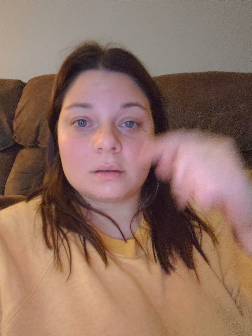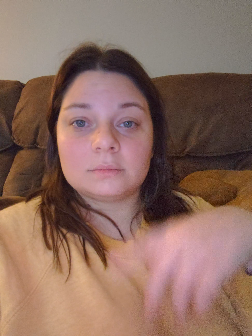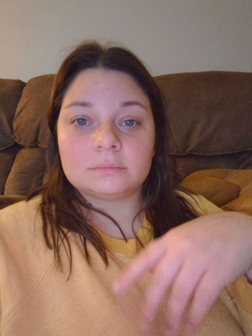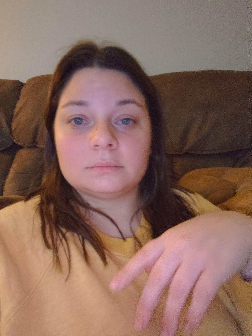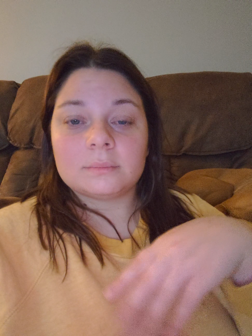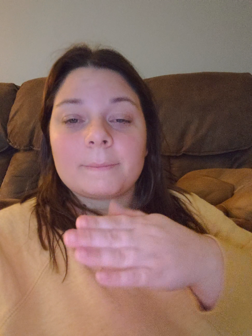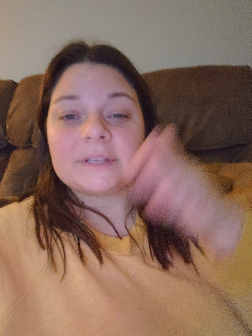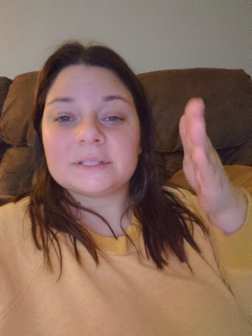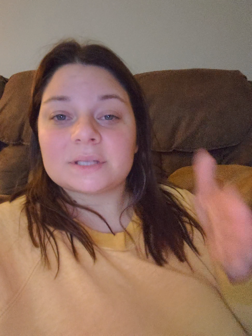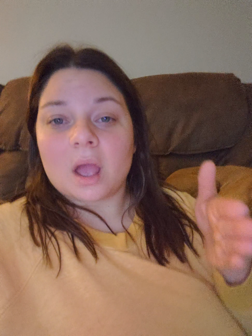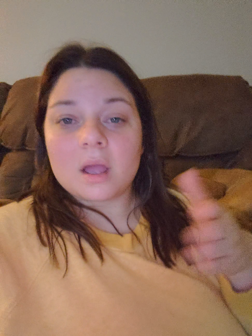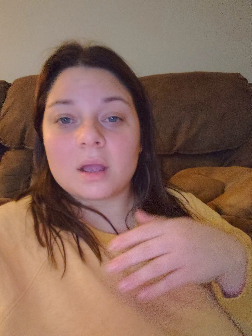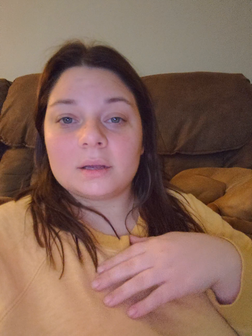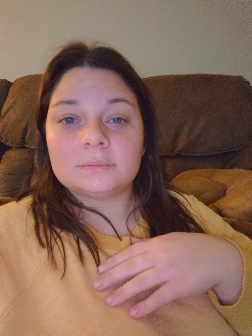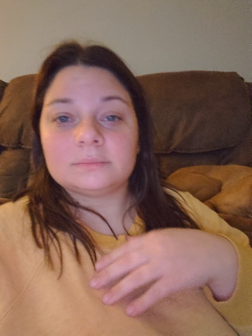beside